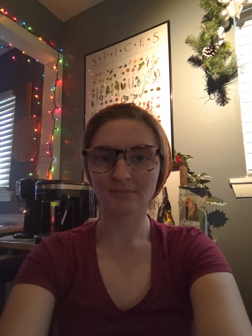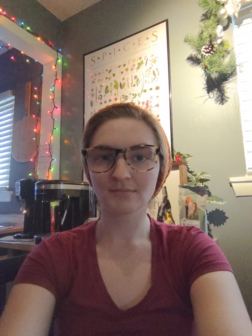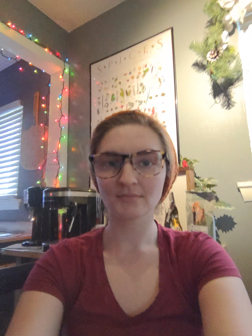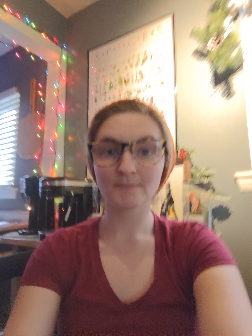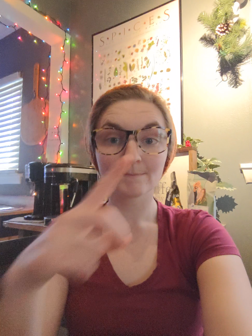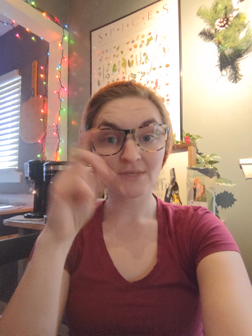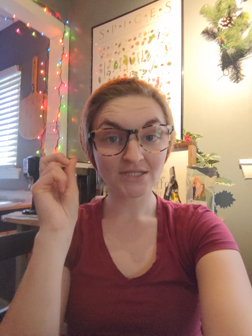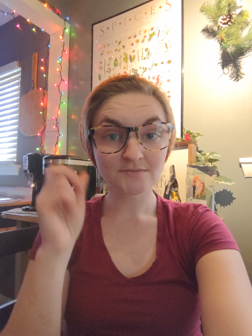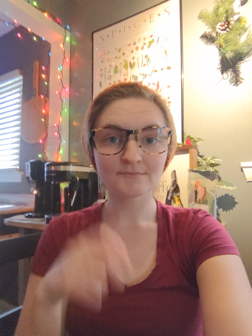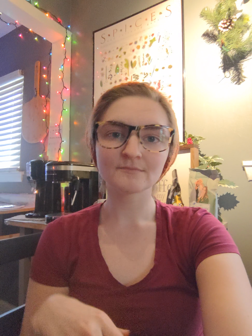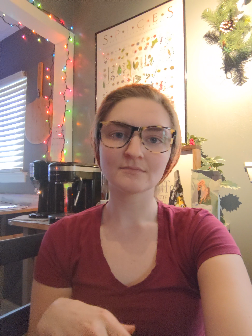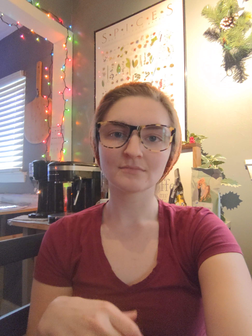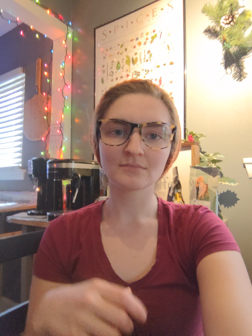because